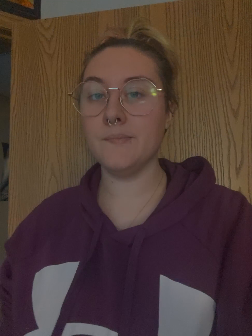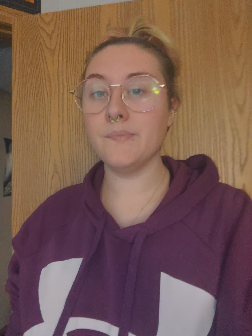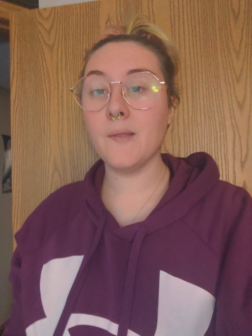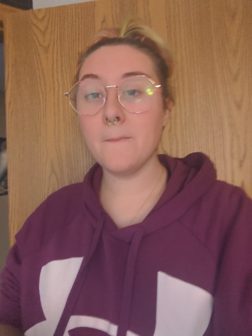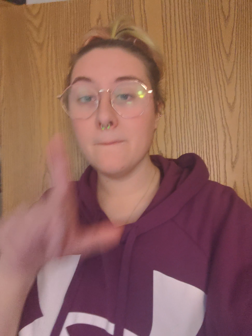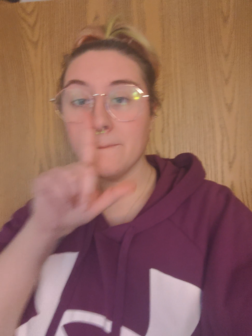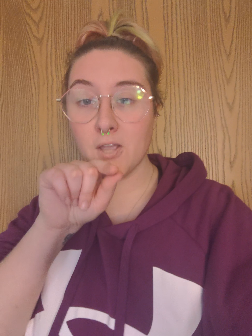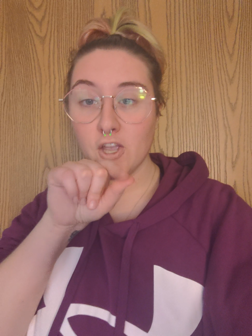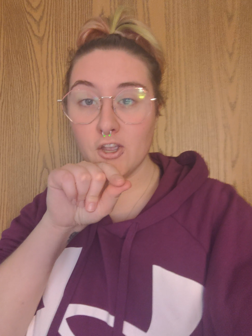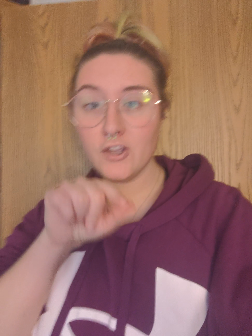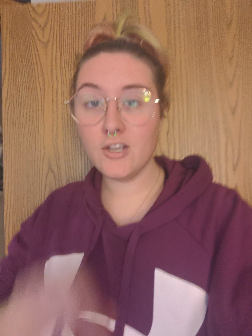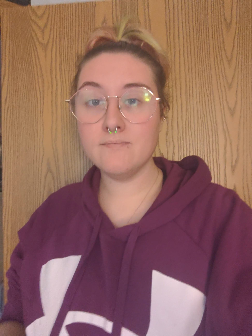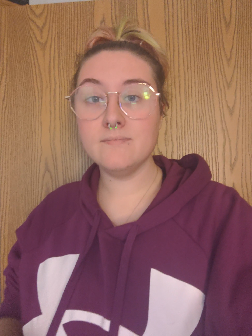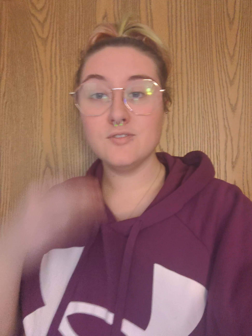bird